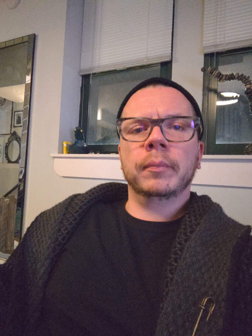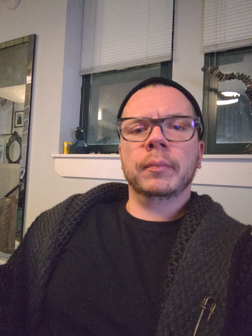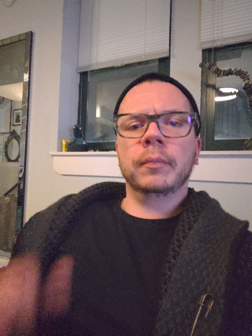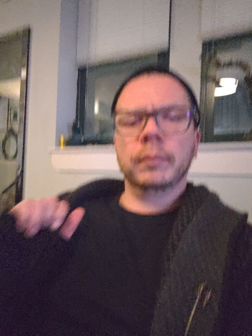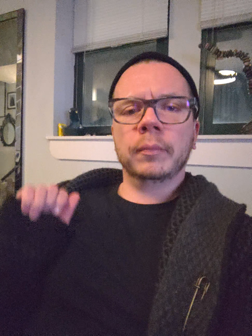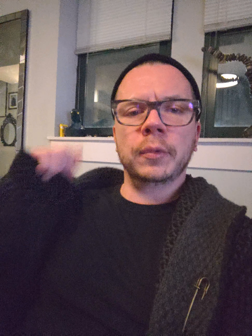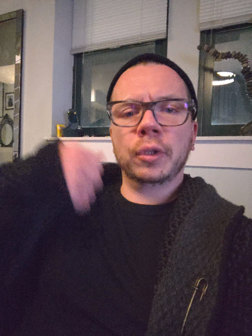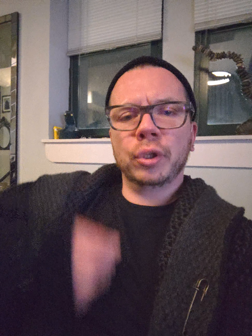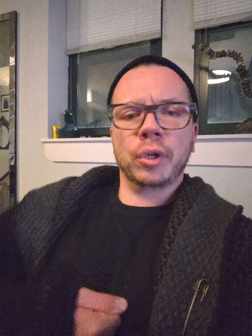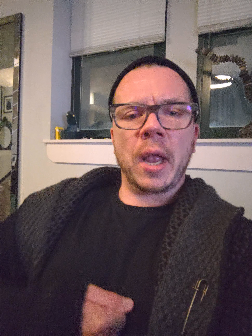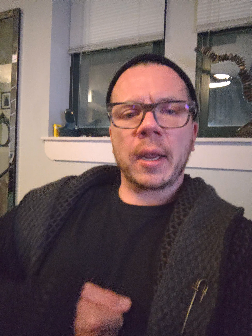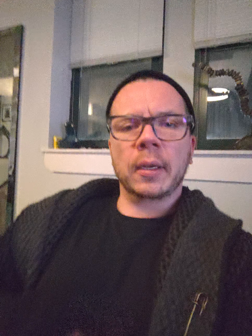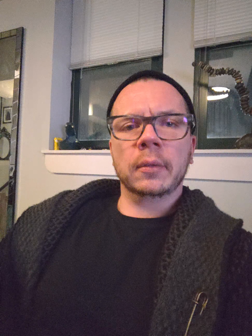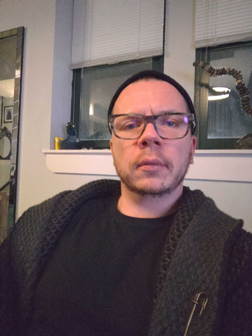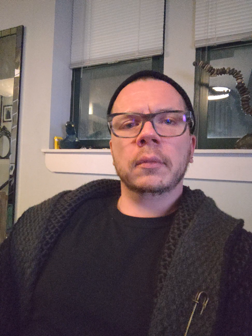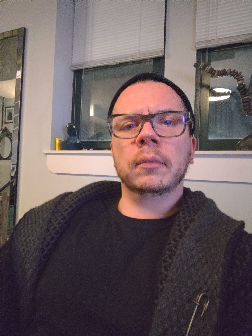jacket